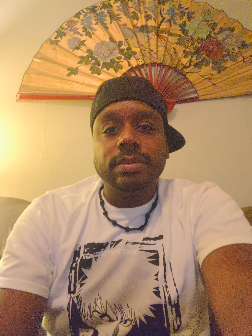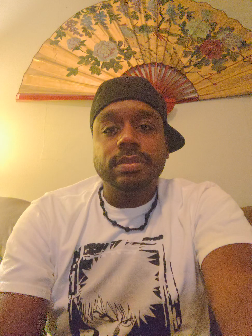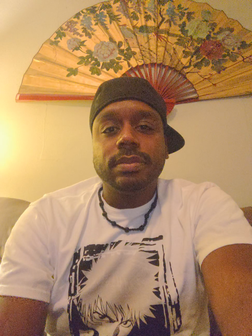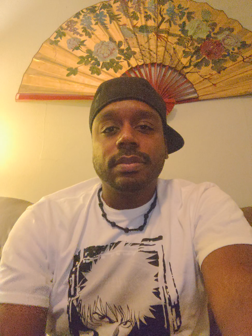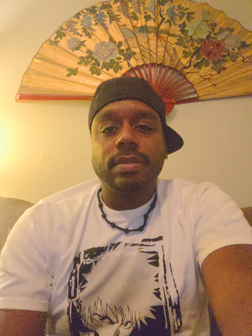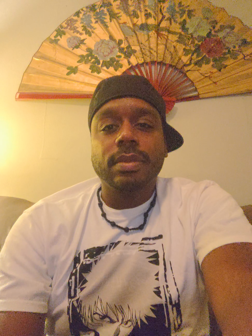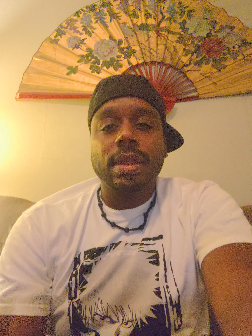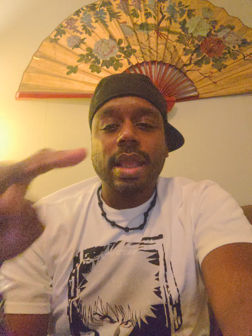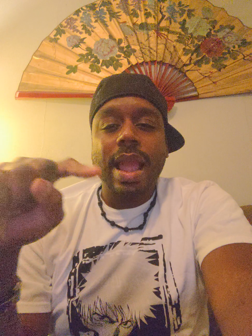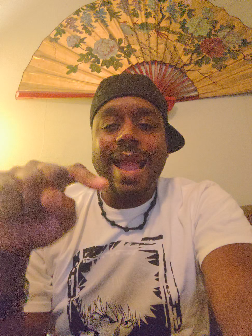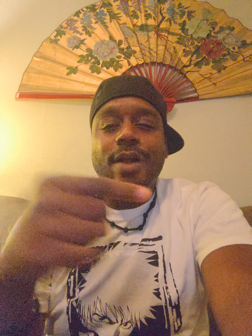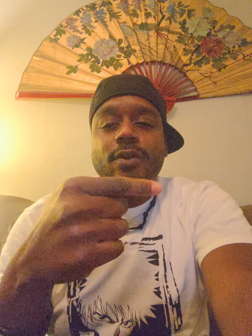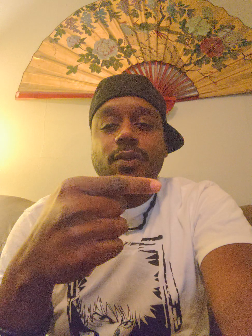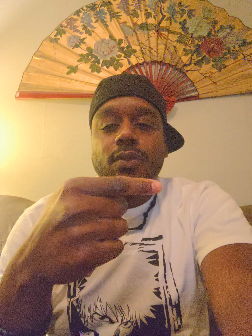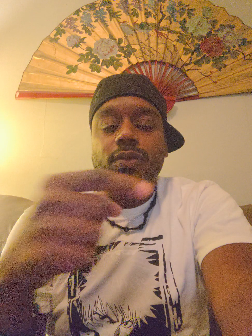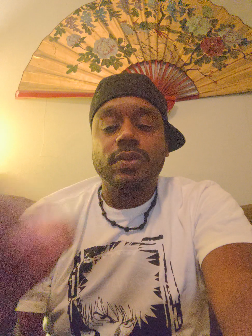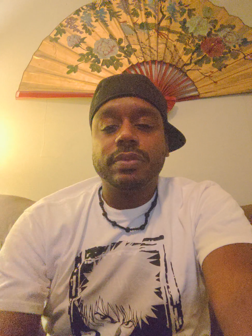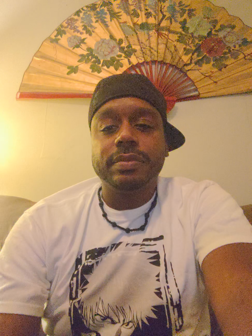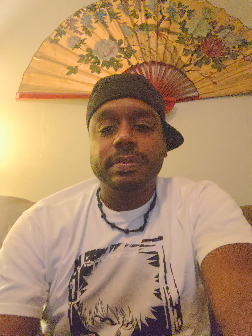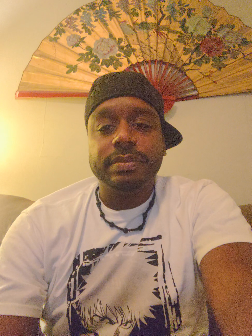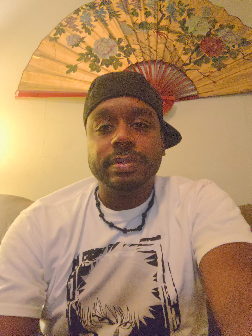owie